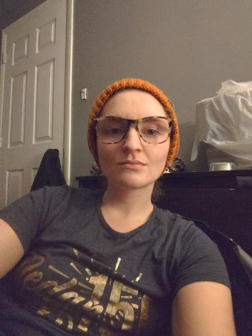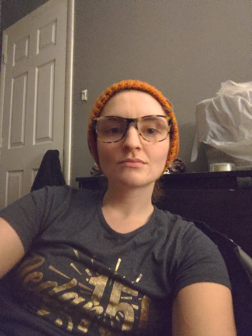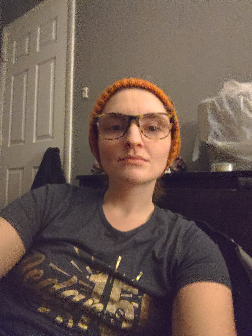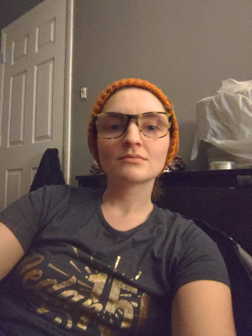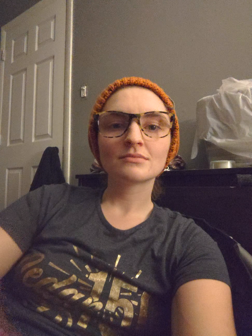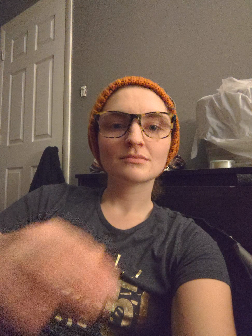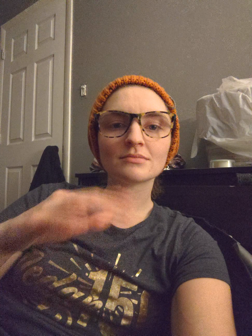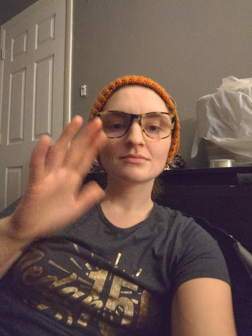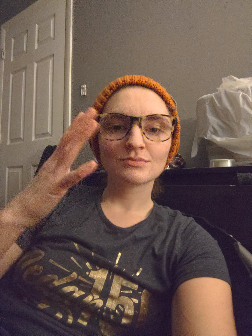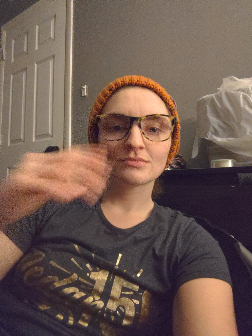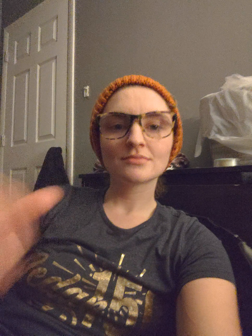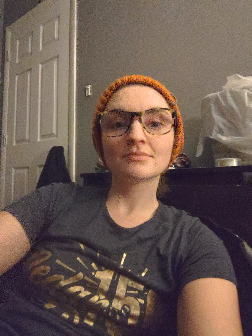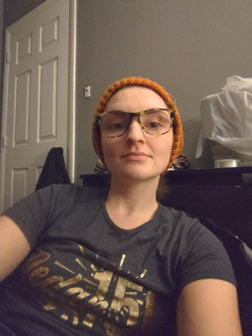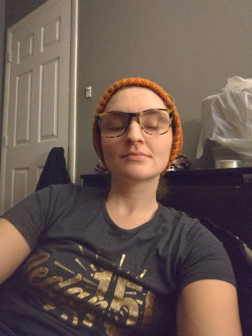tree